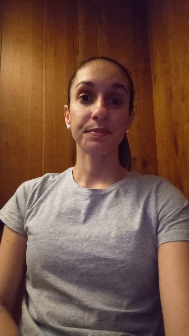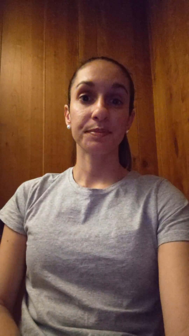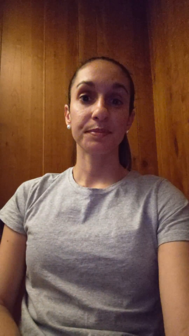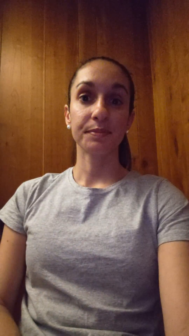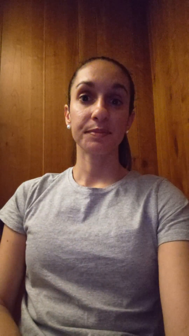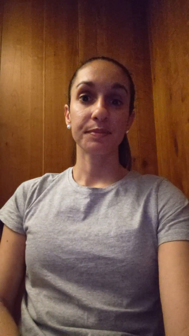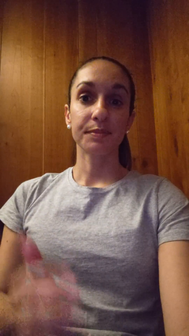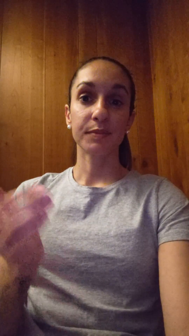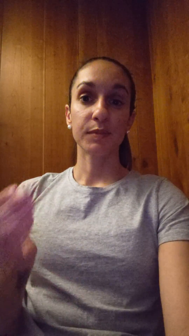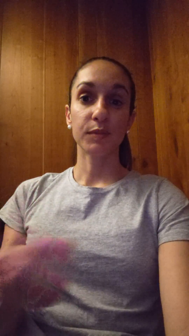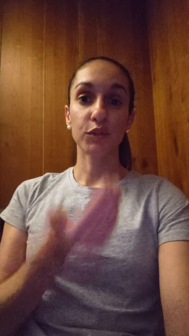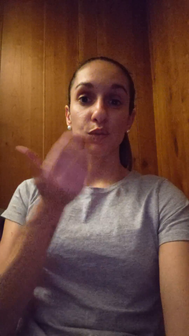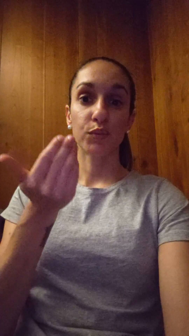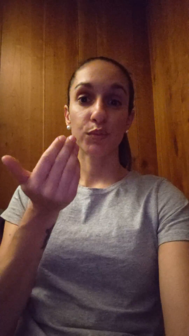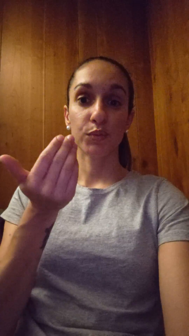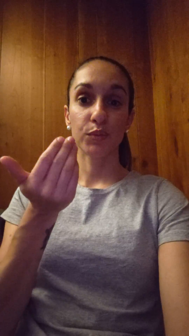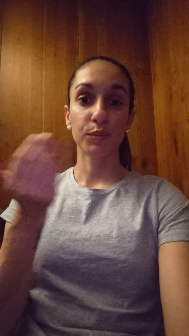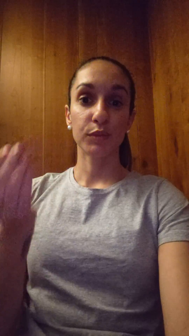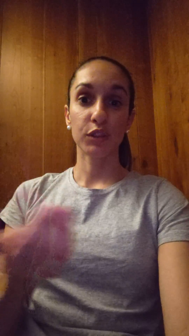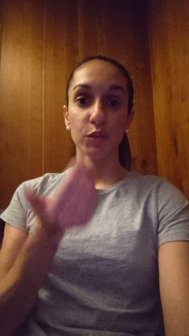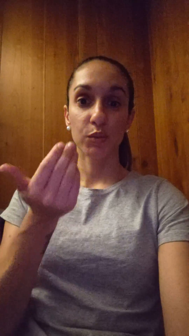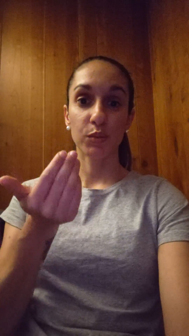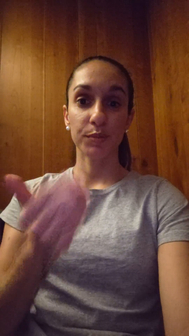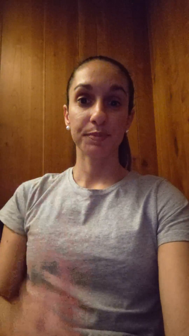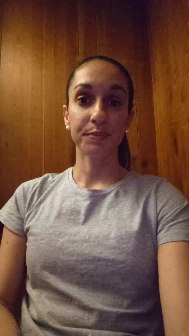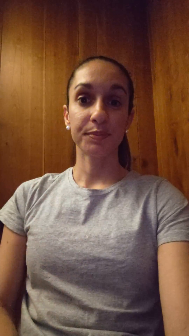new